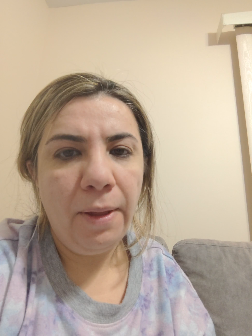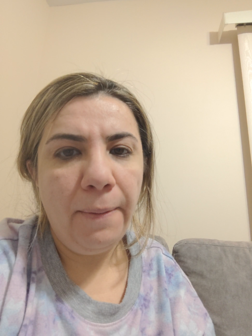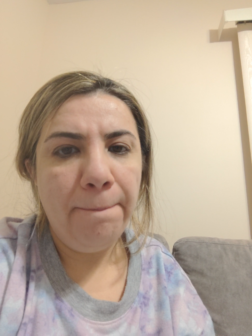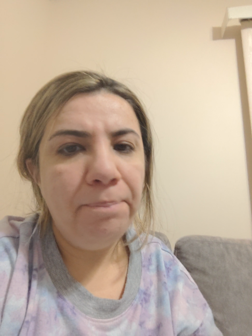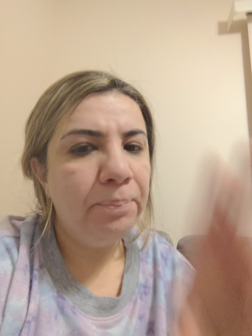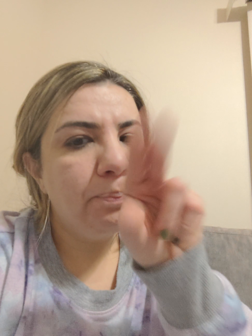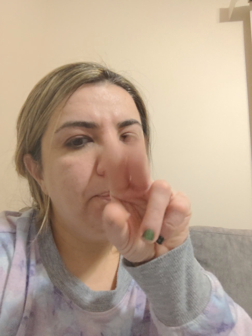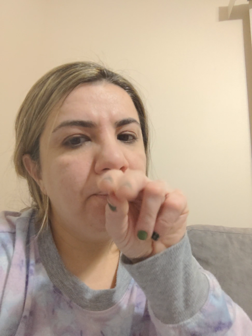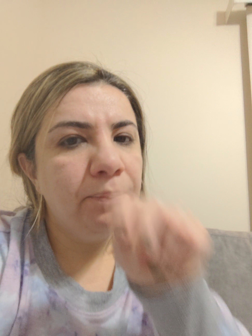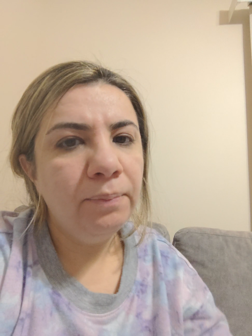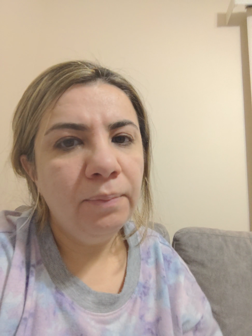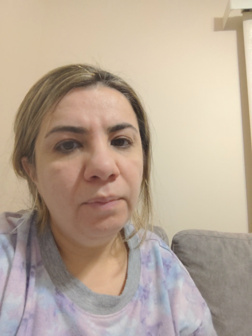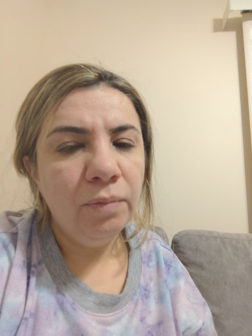duck